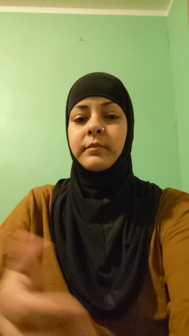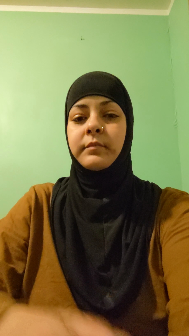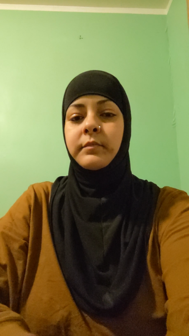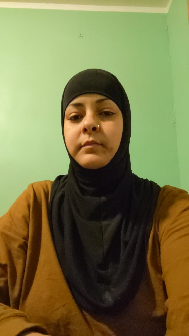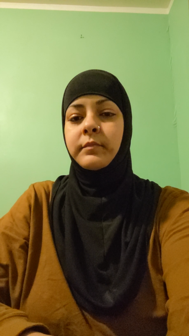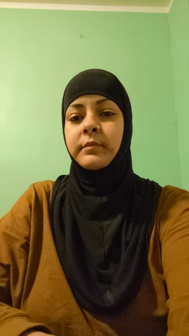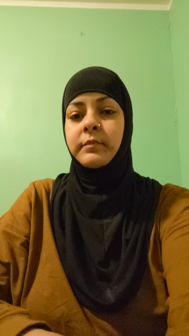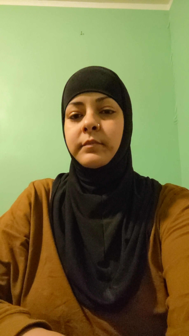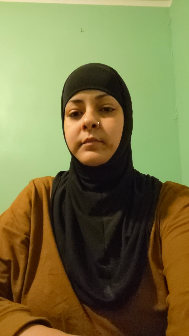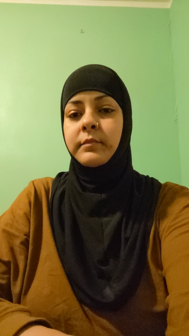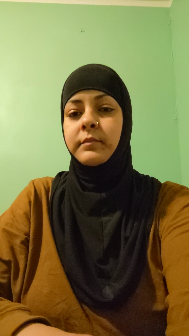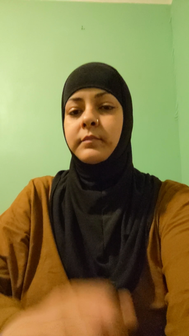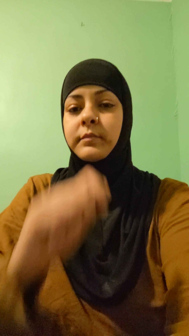popsicle